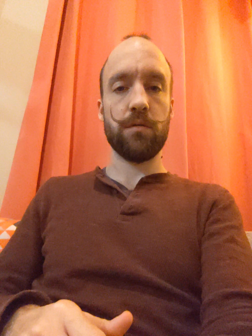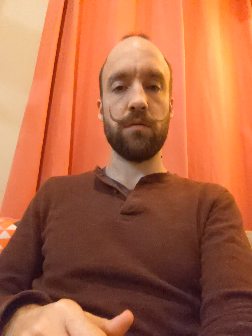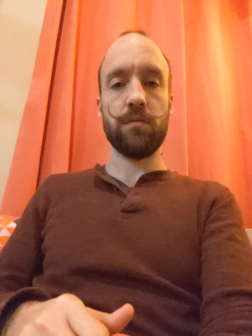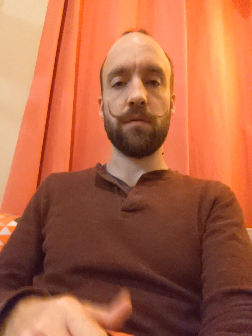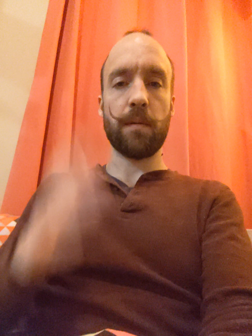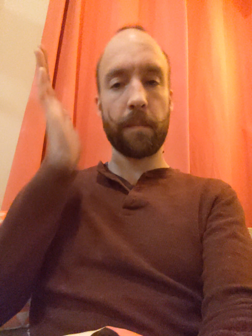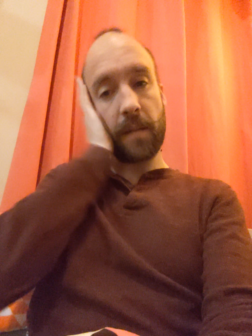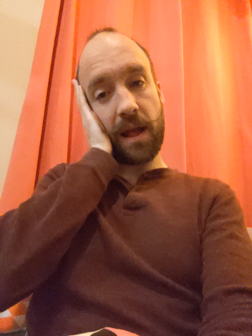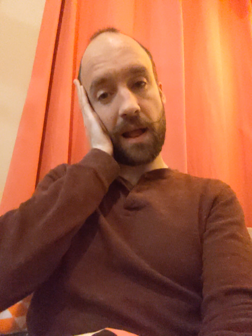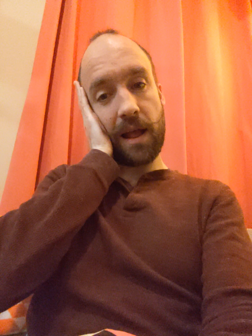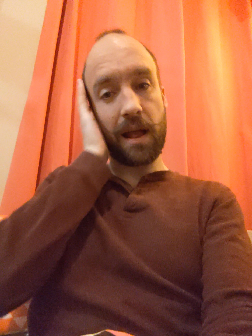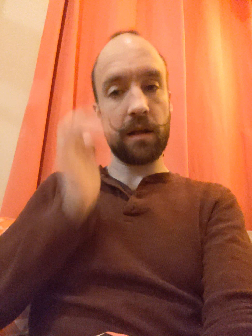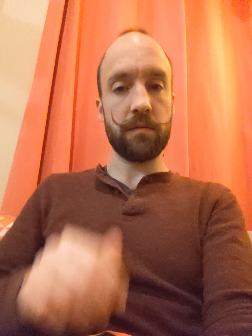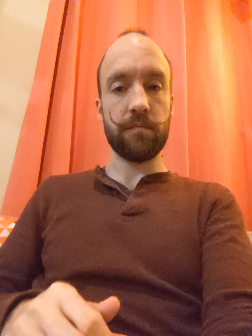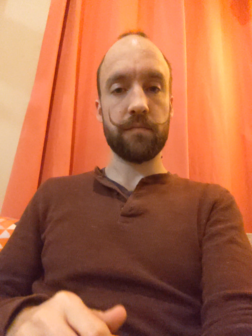bed